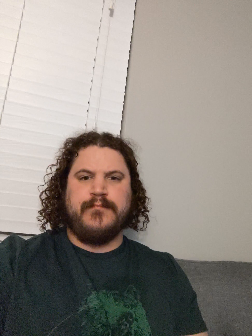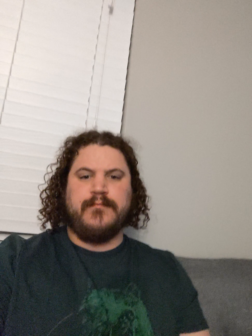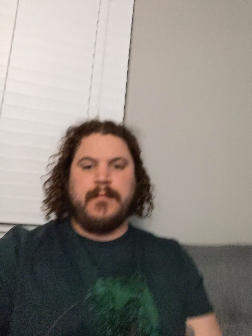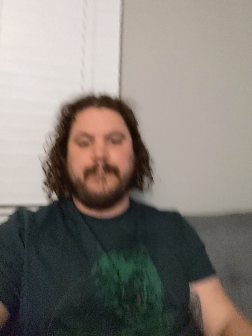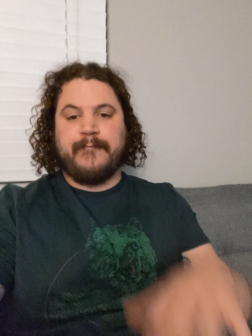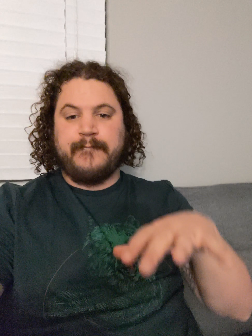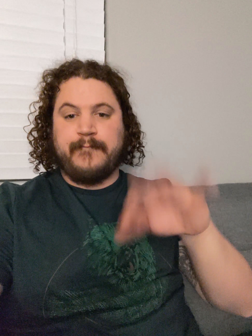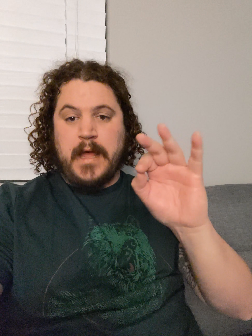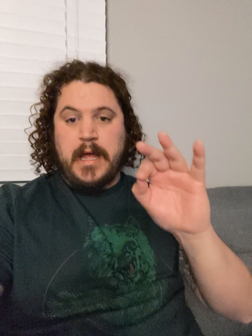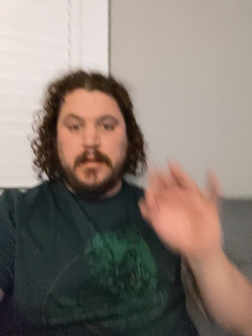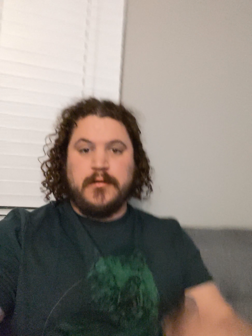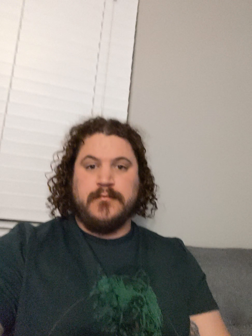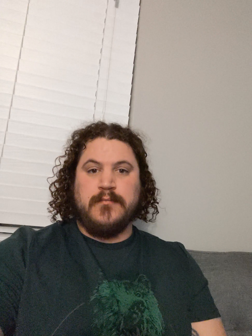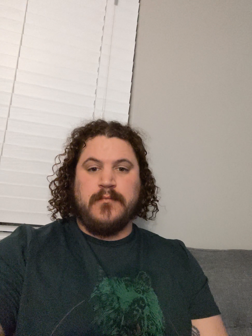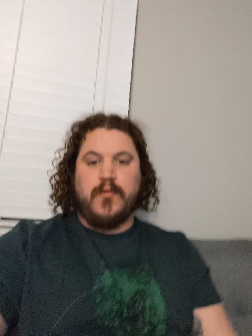find